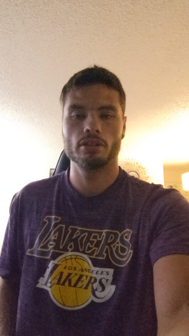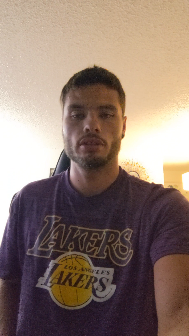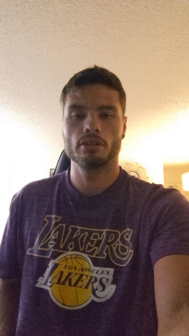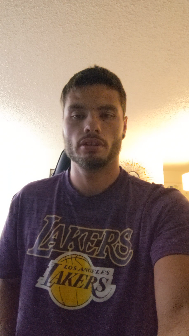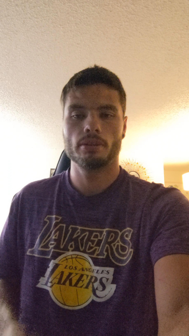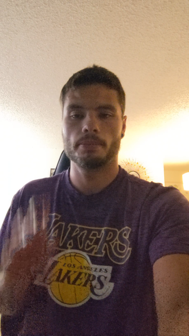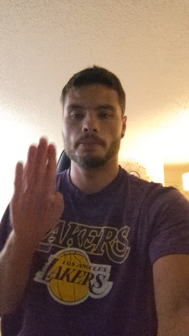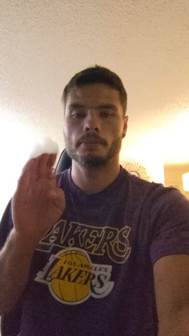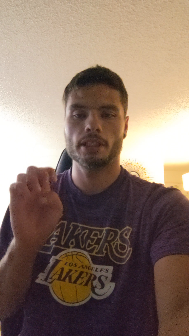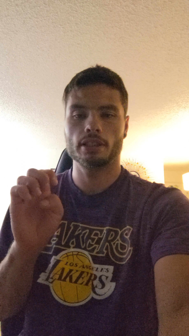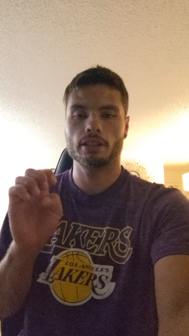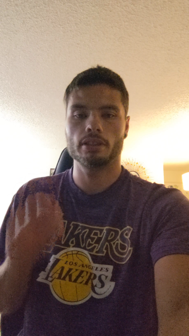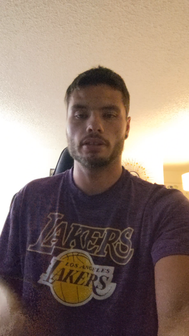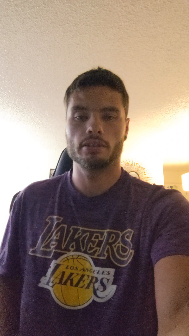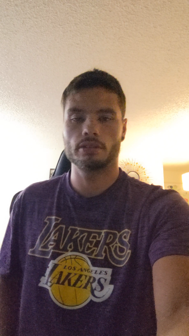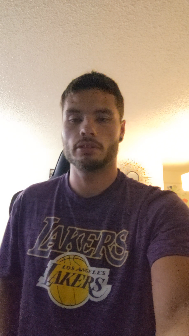be